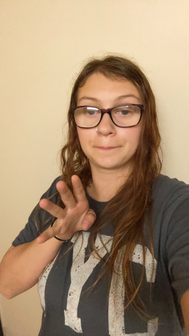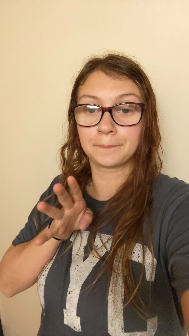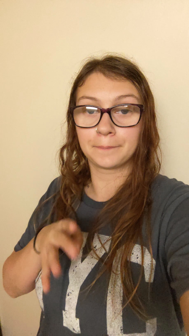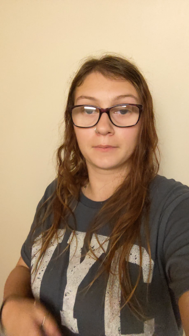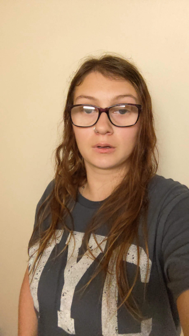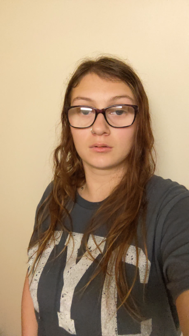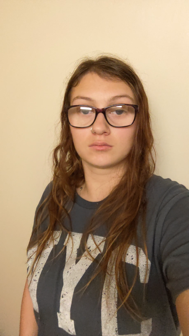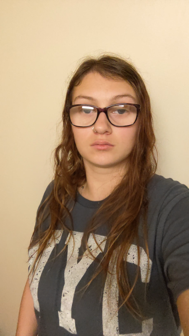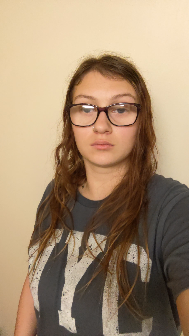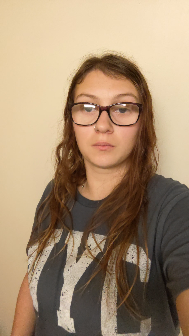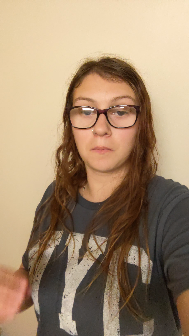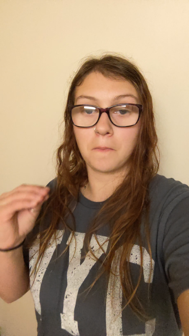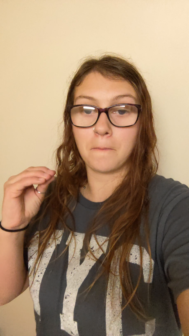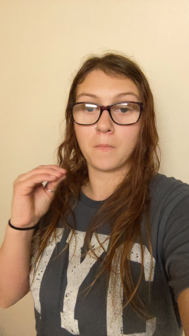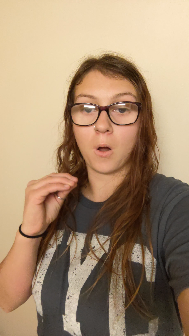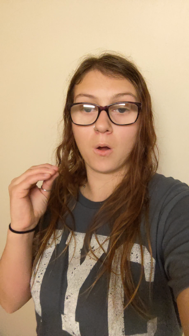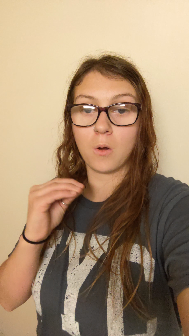more